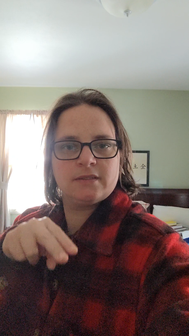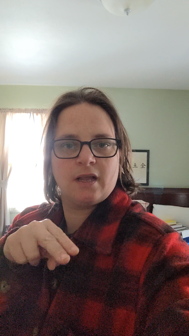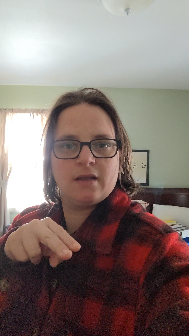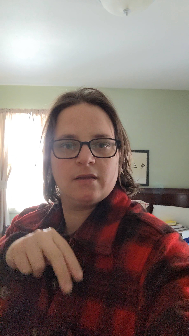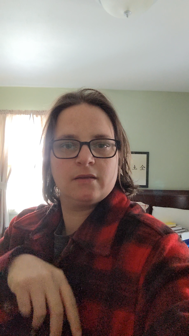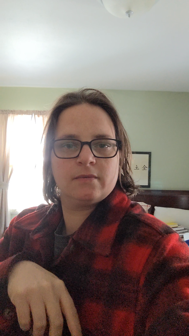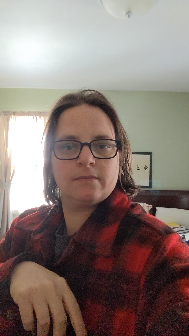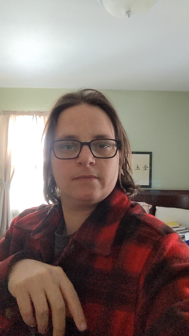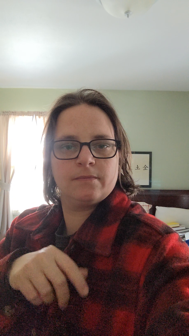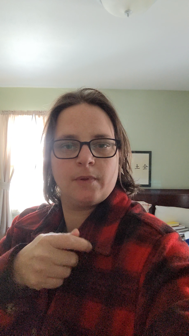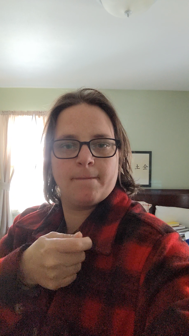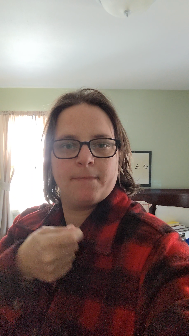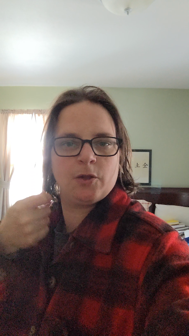pull